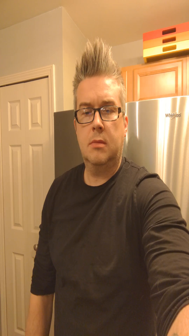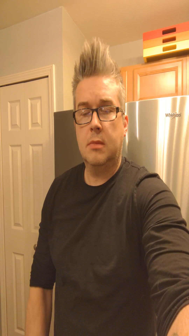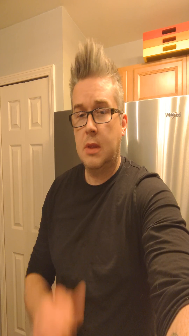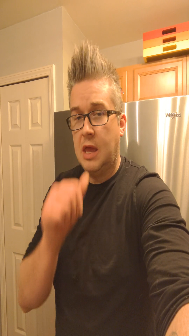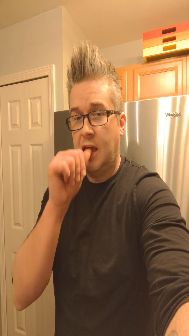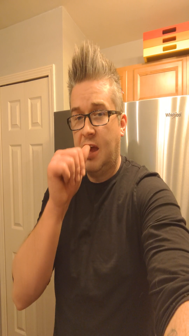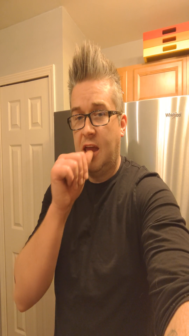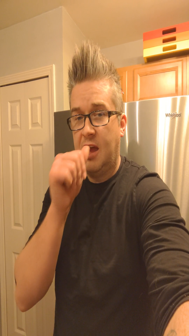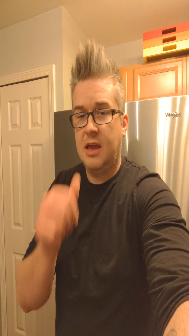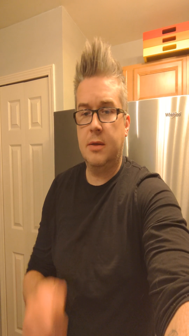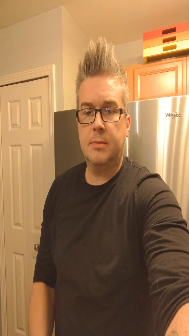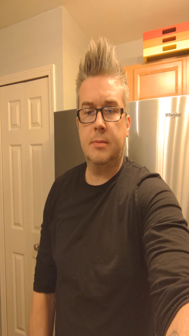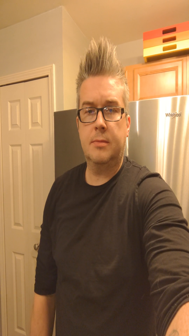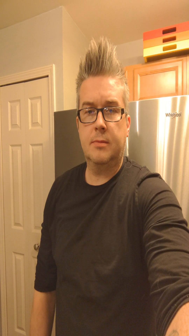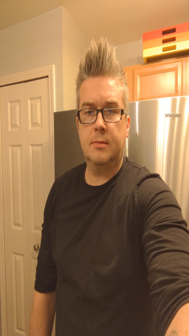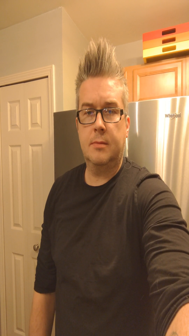nuts